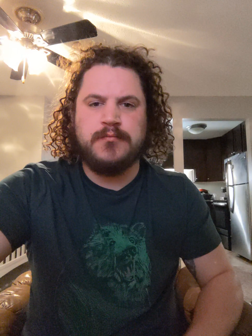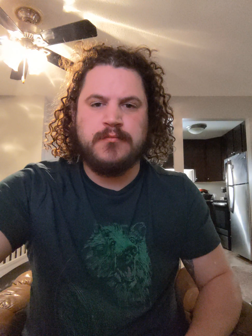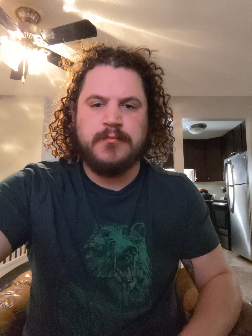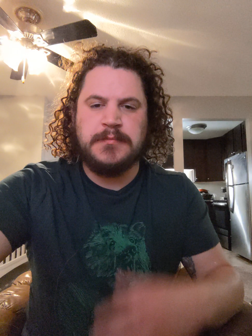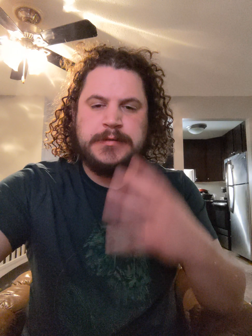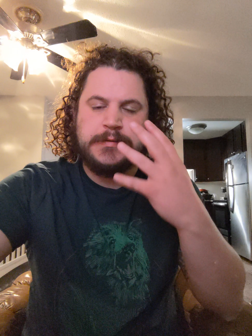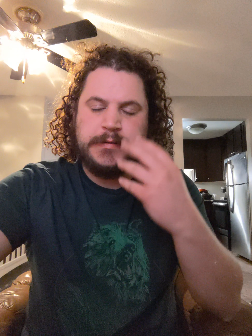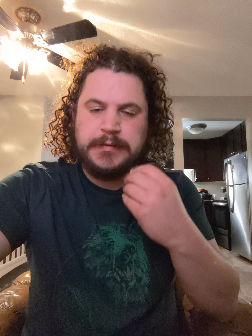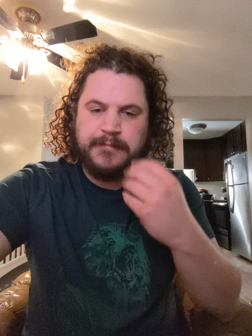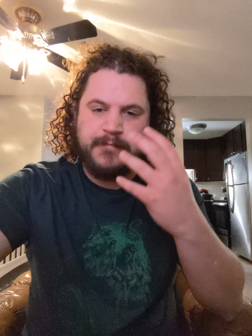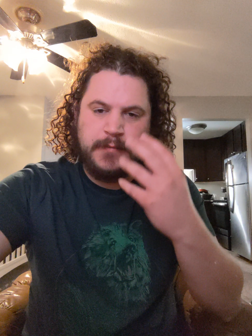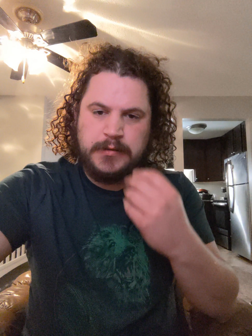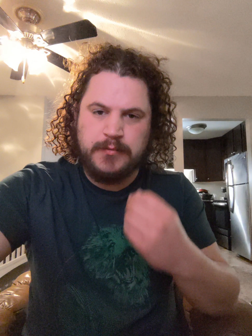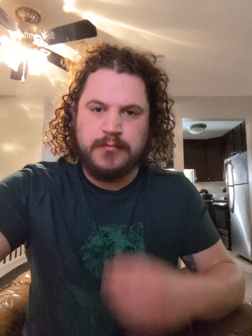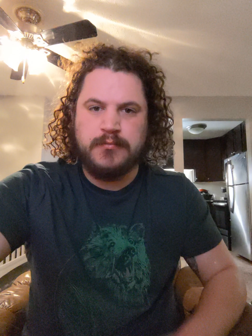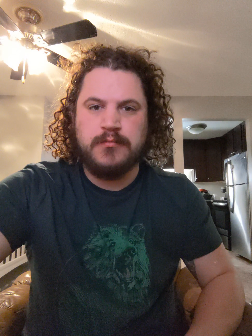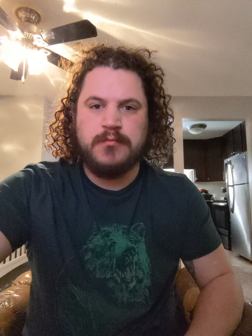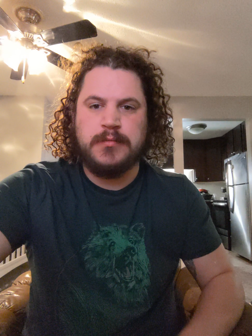sleepy